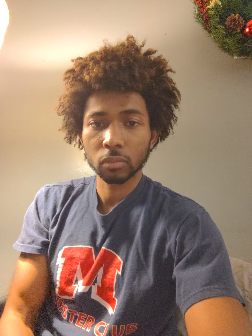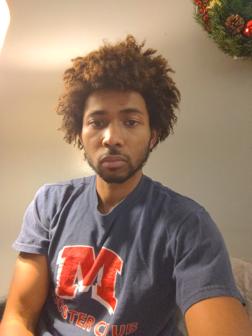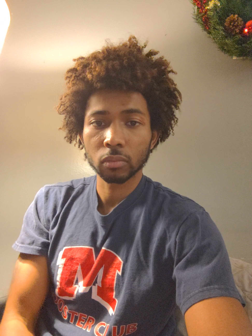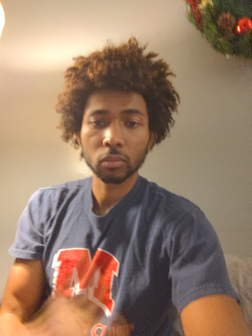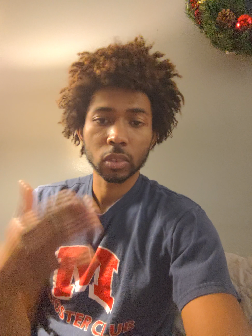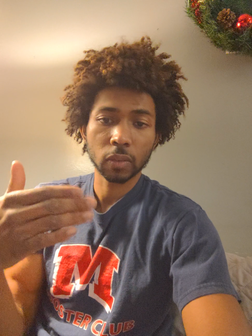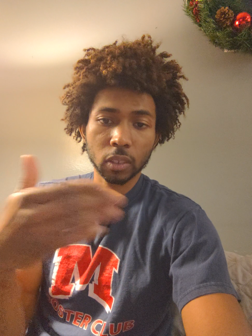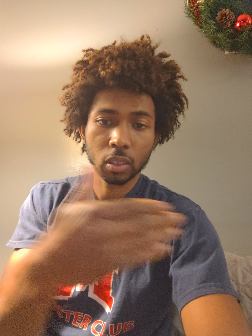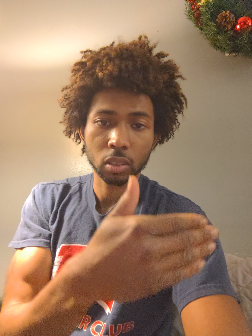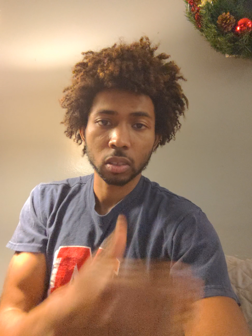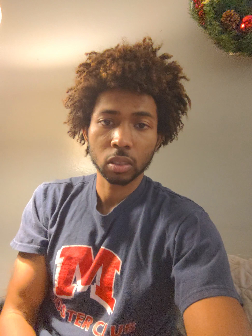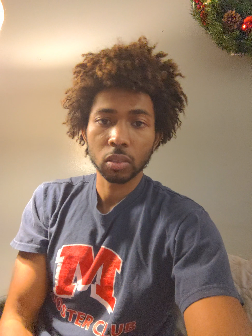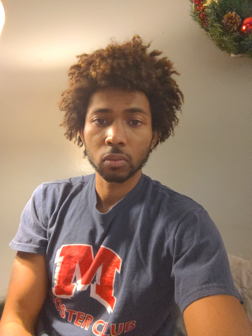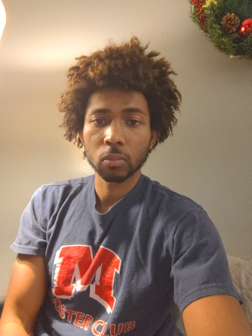fish